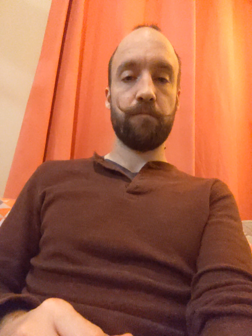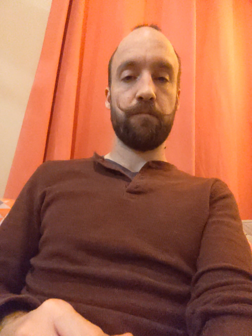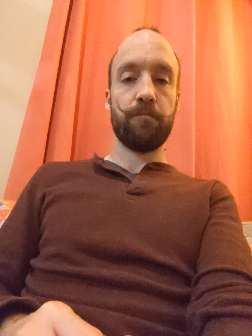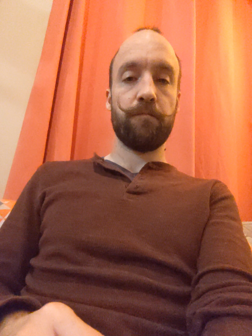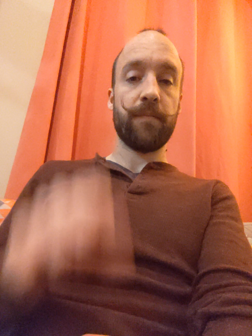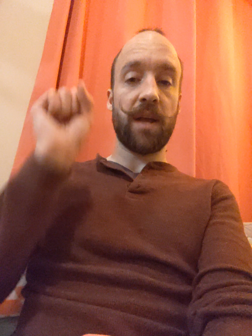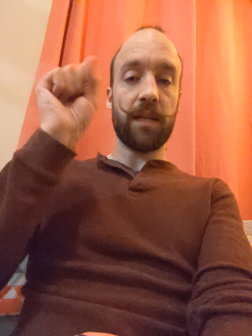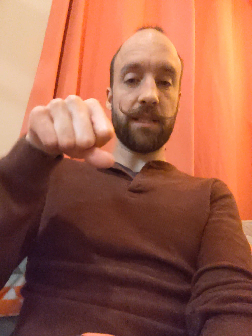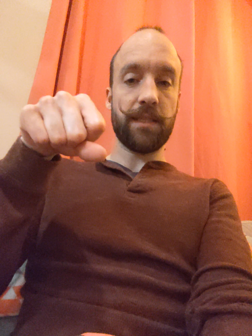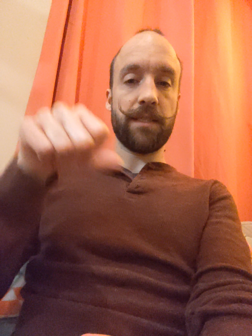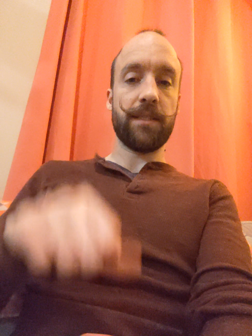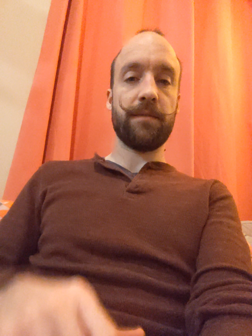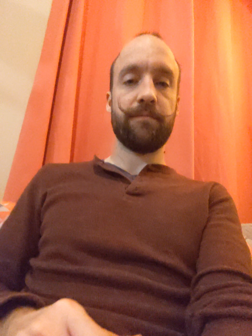yes